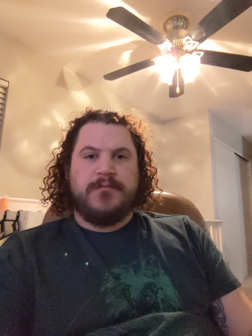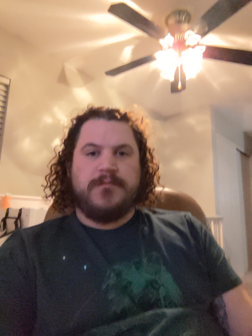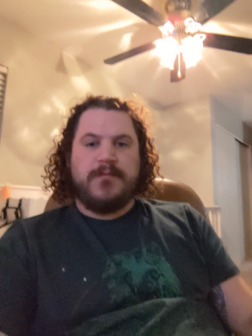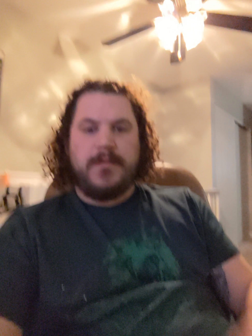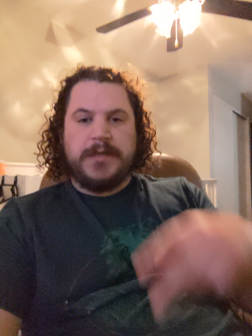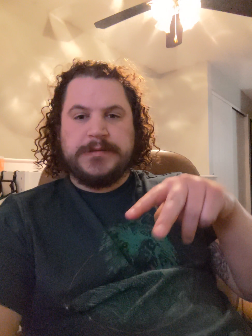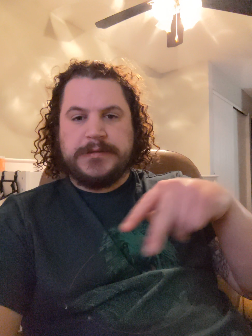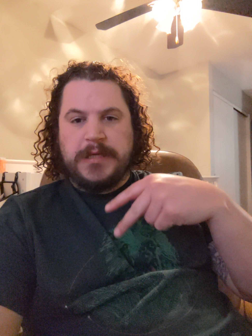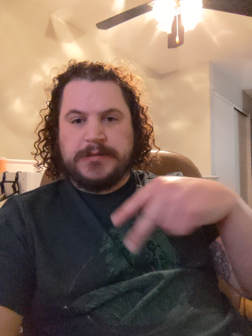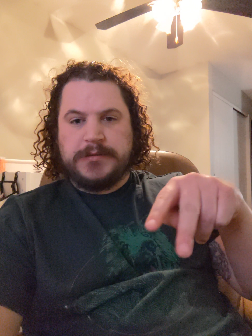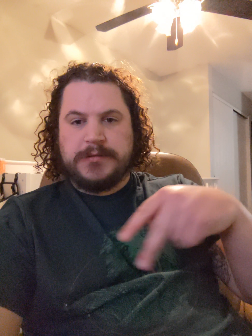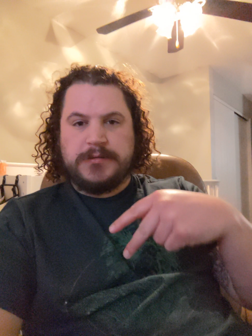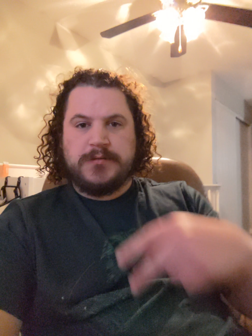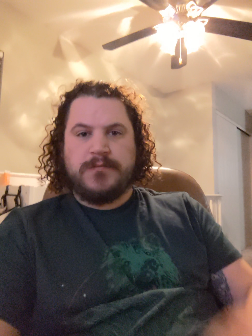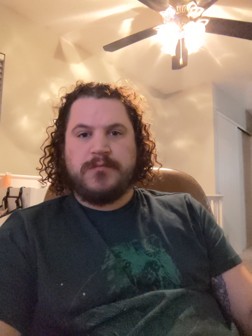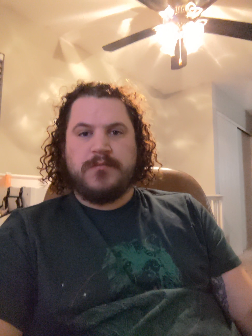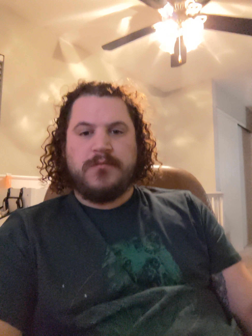dance